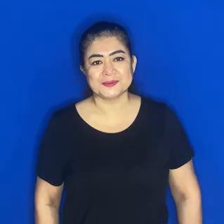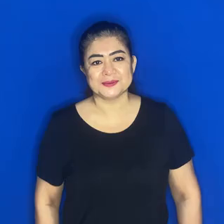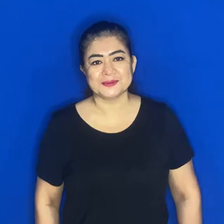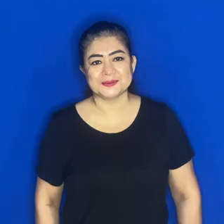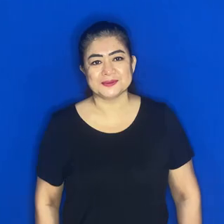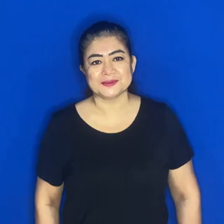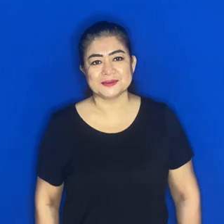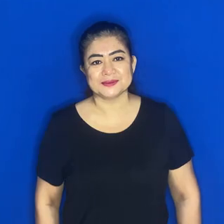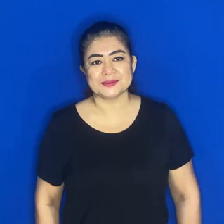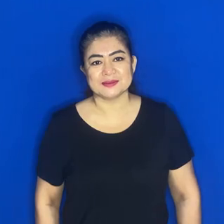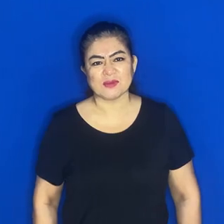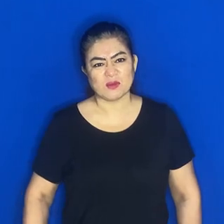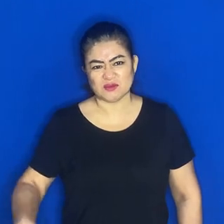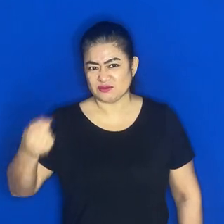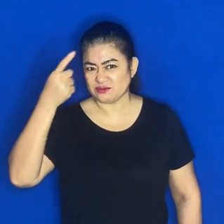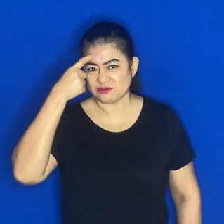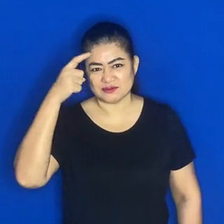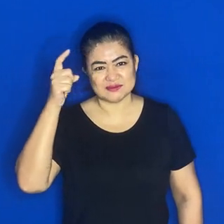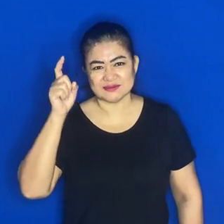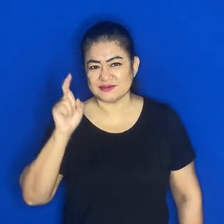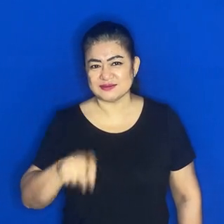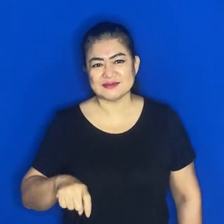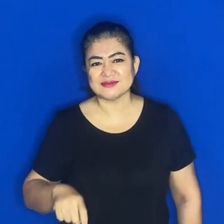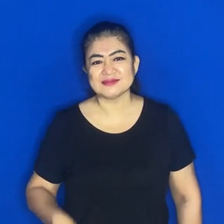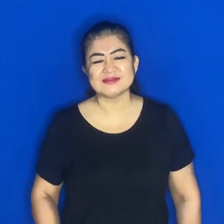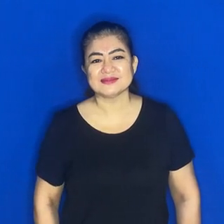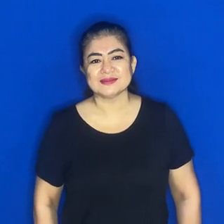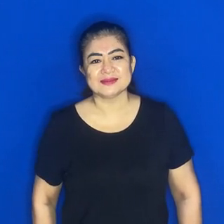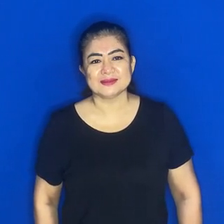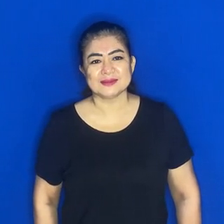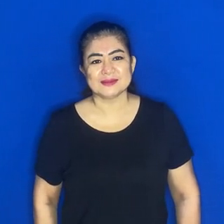don’t understand